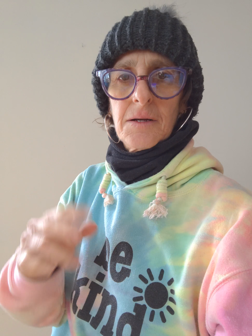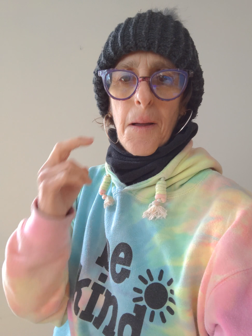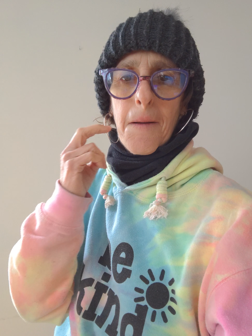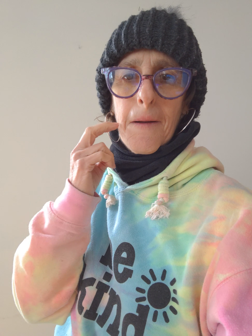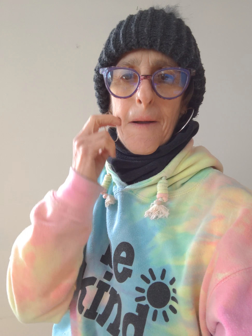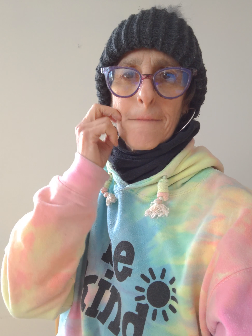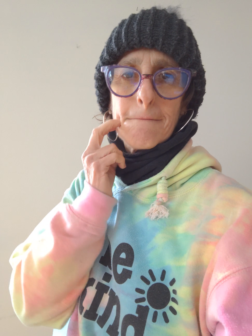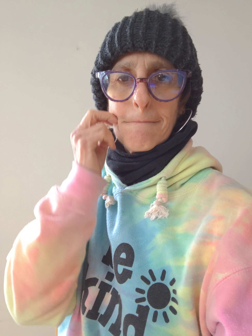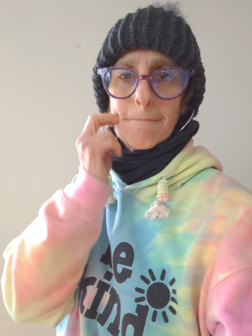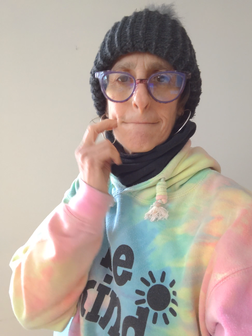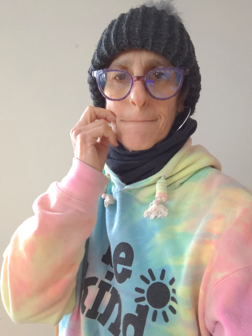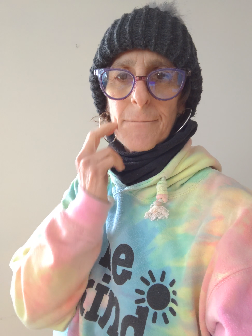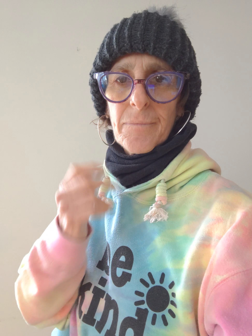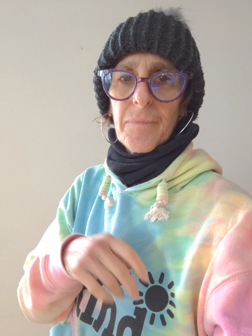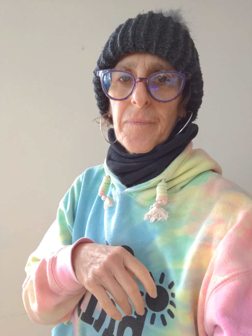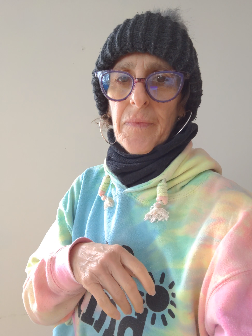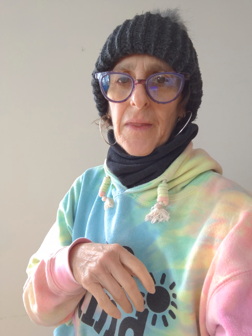gum